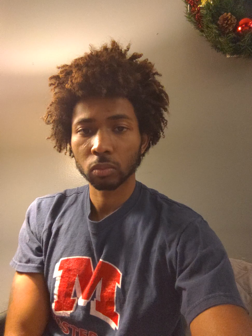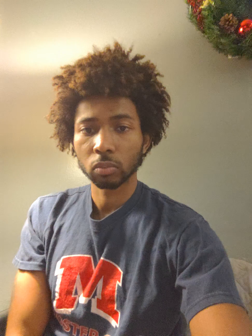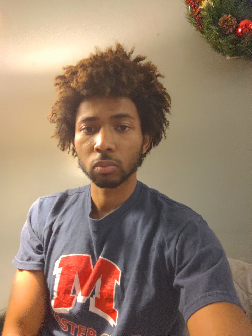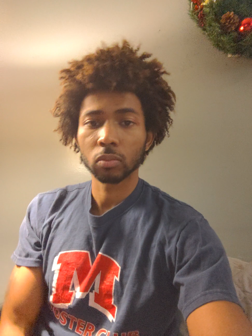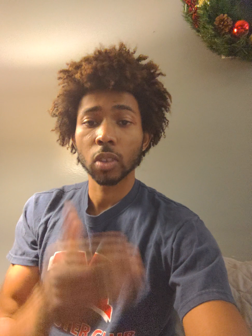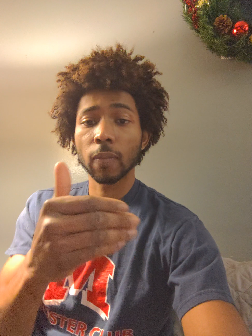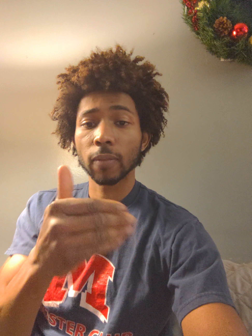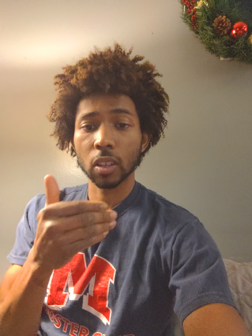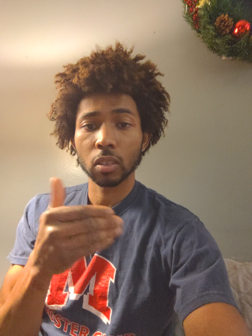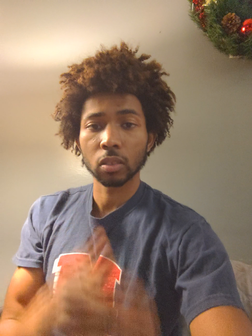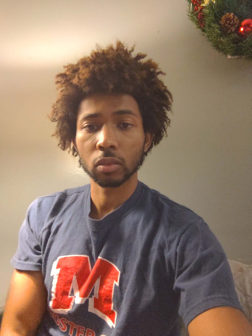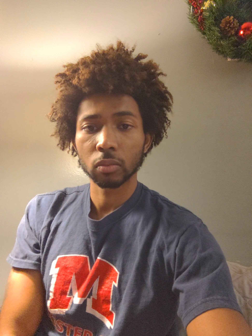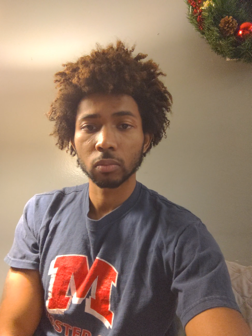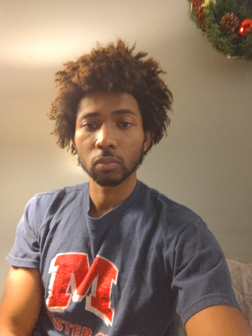before